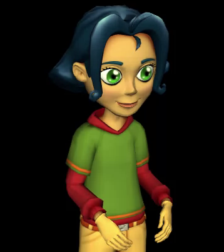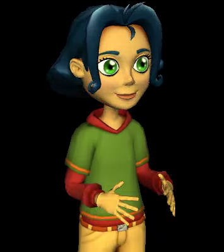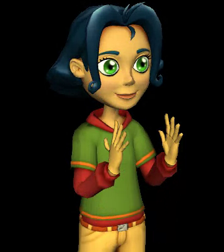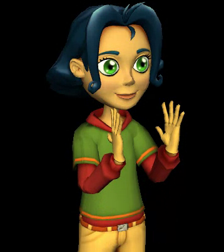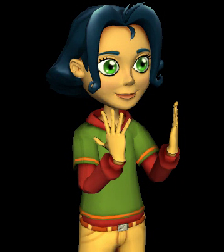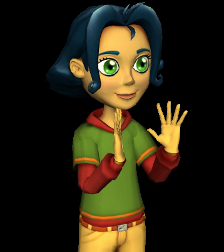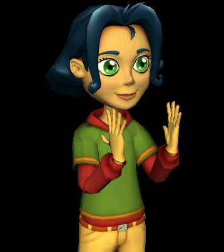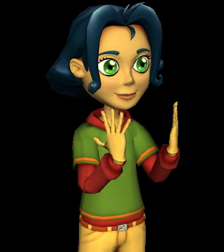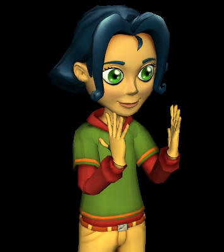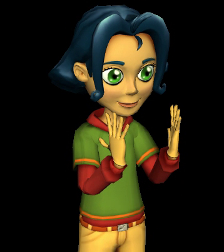أحسنت